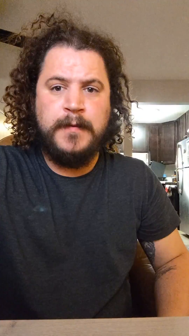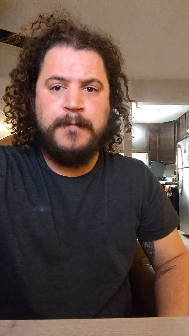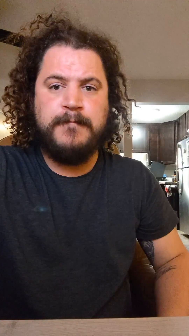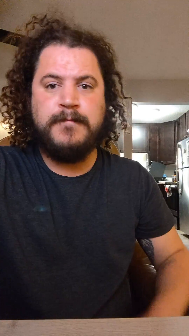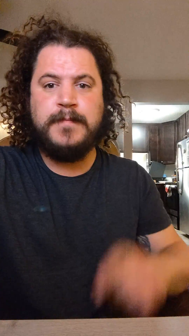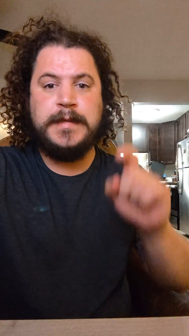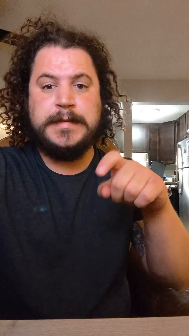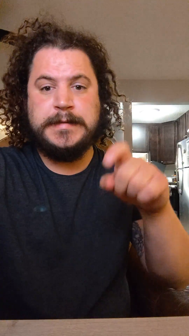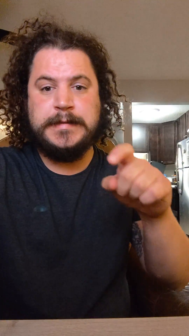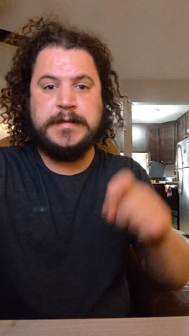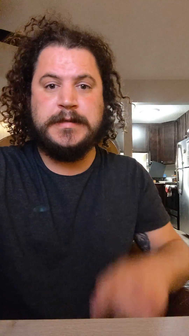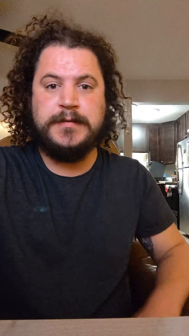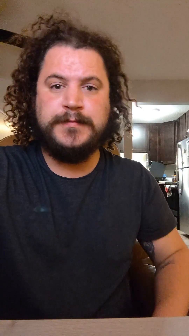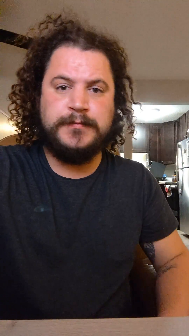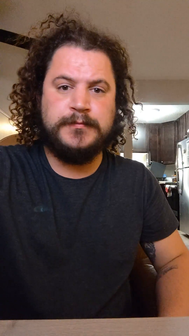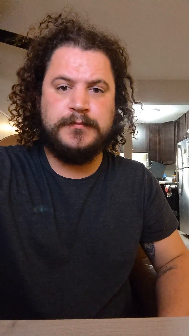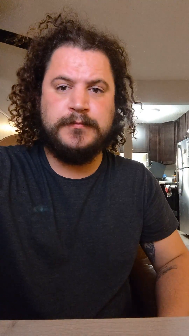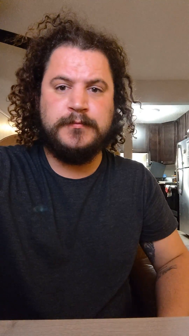need